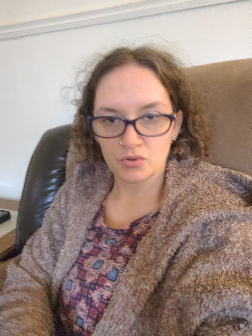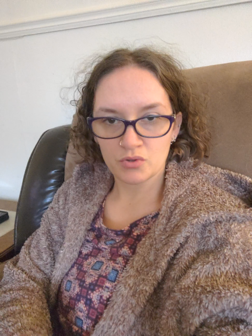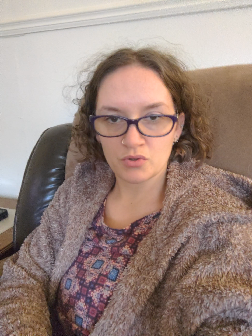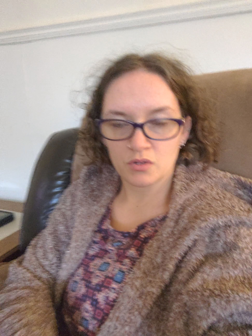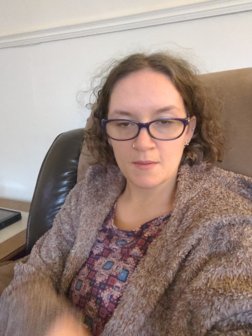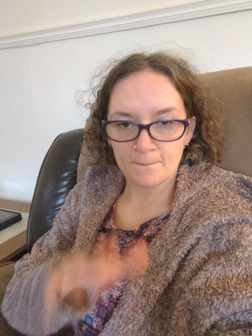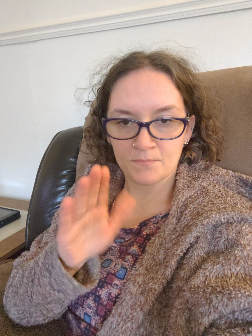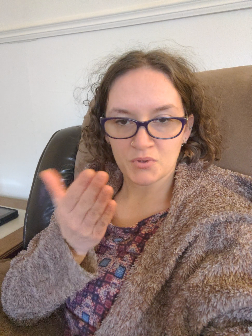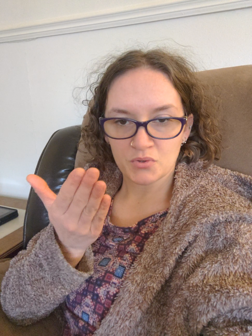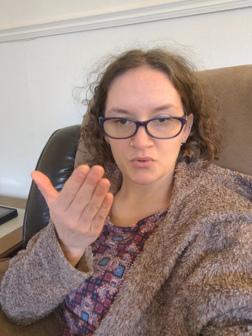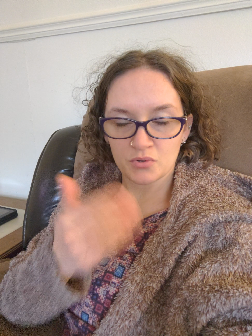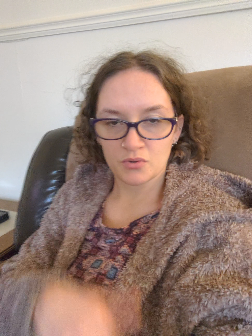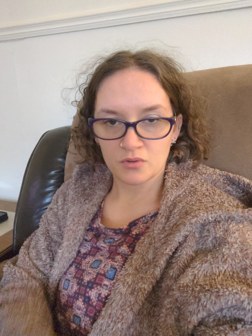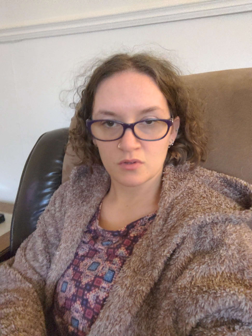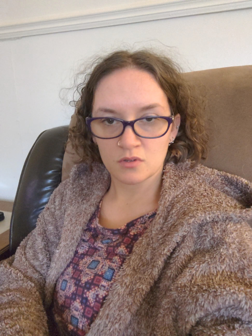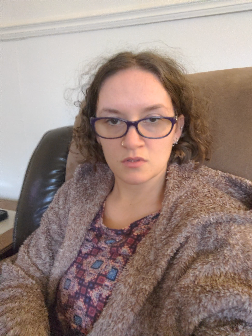book